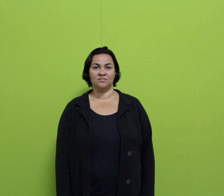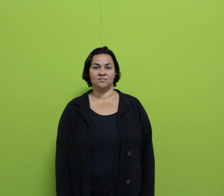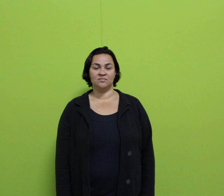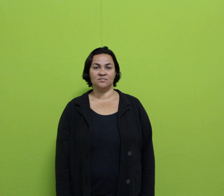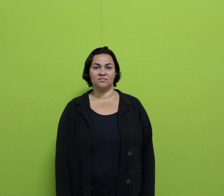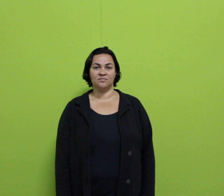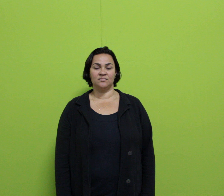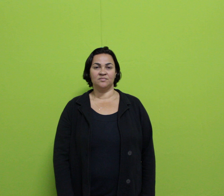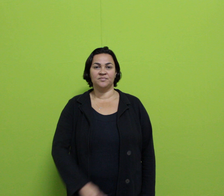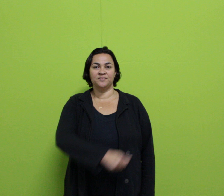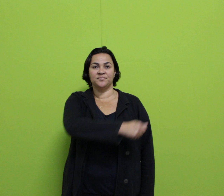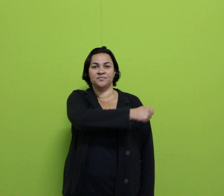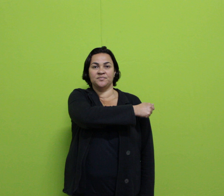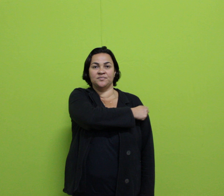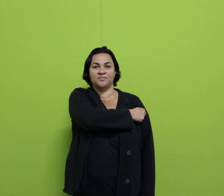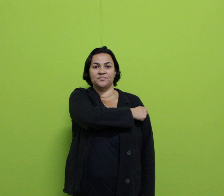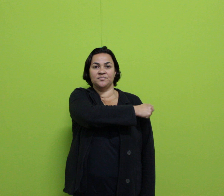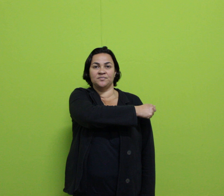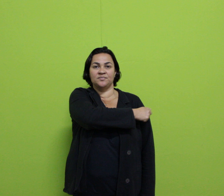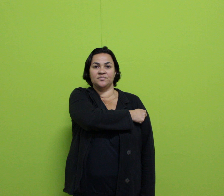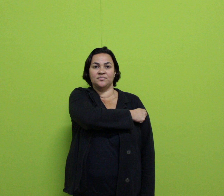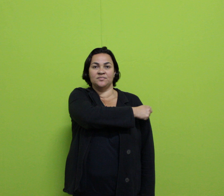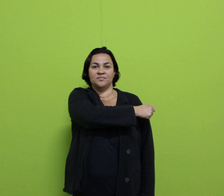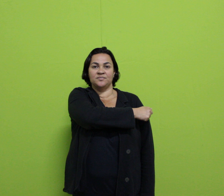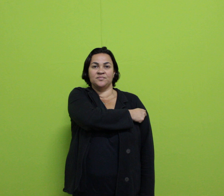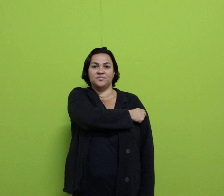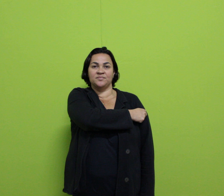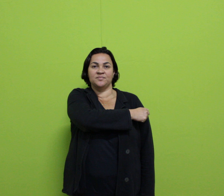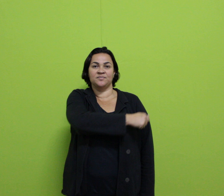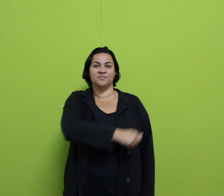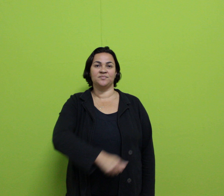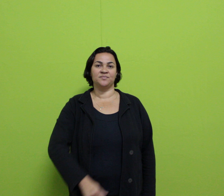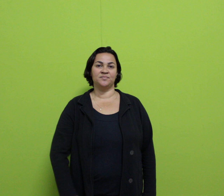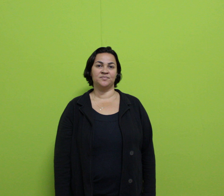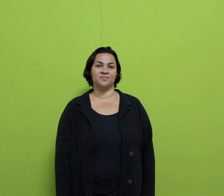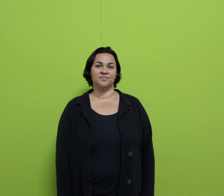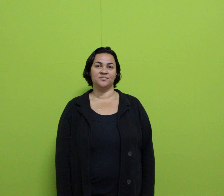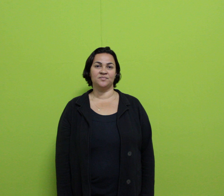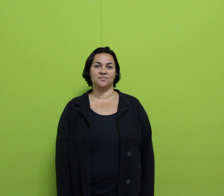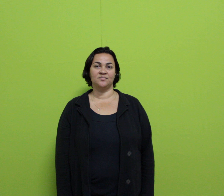aluno